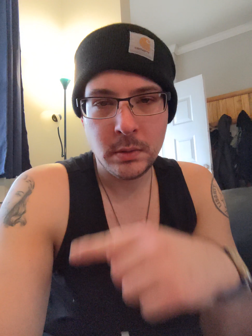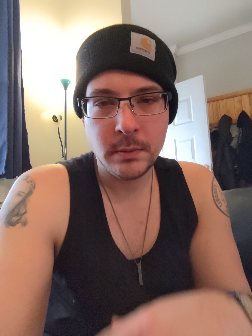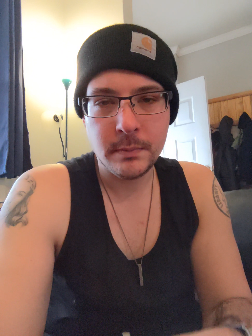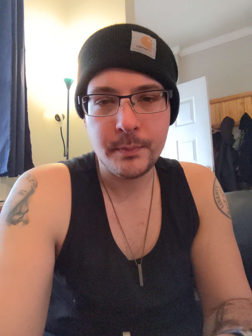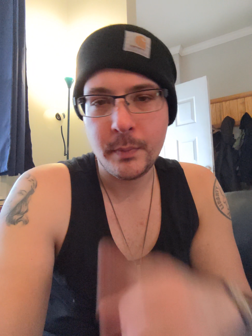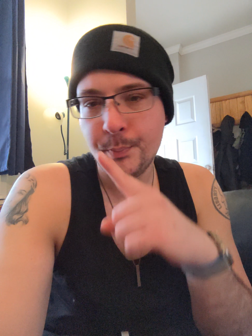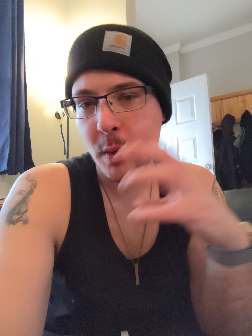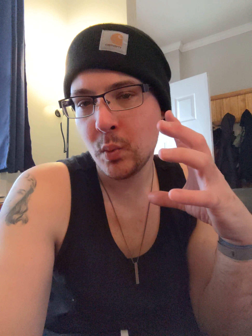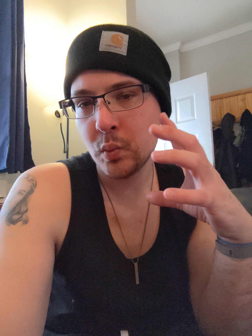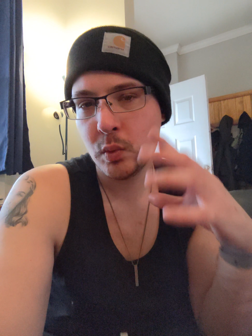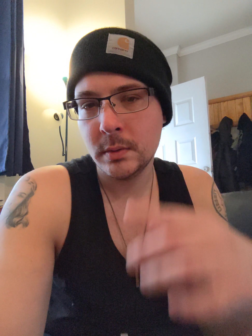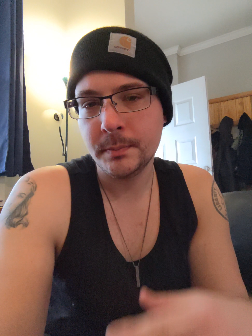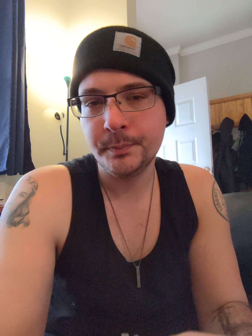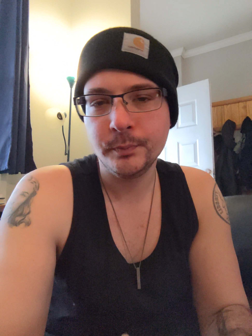balloon